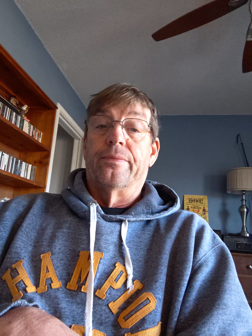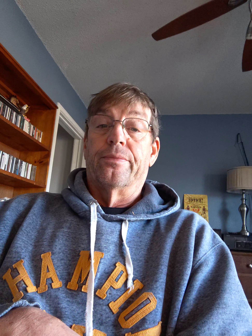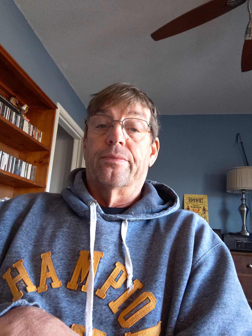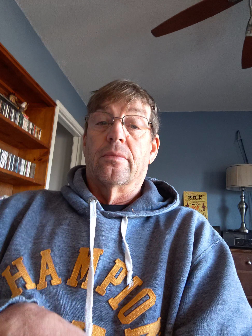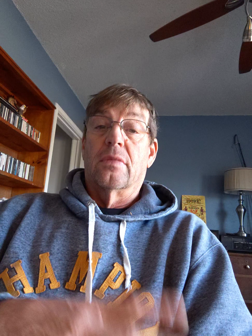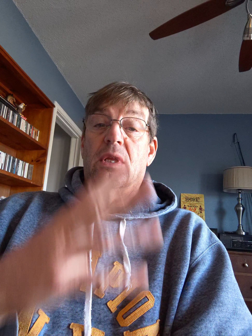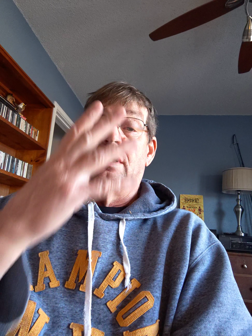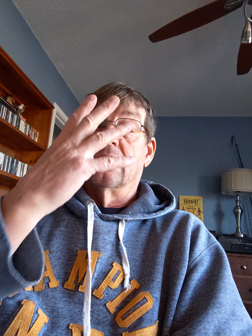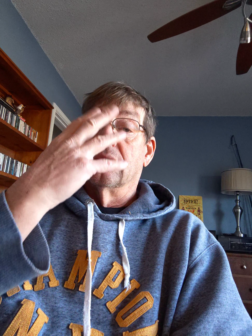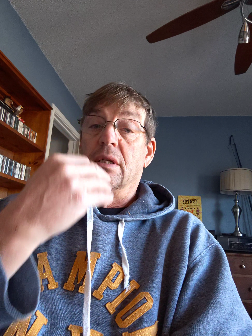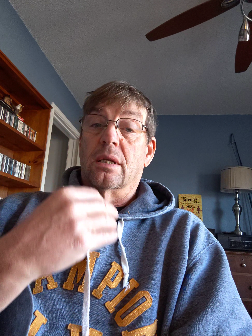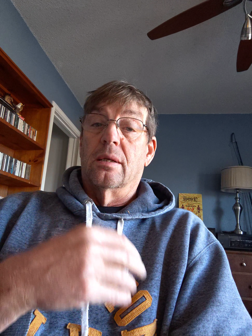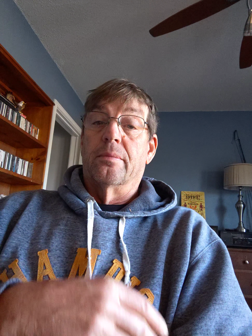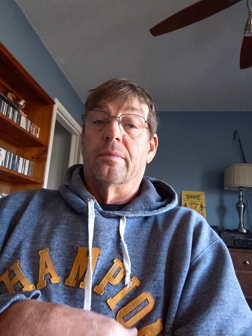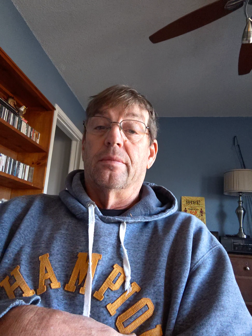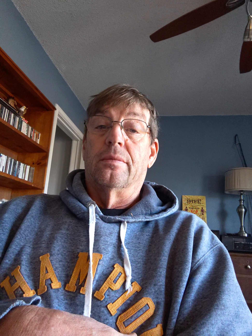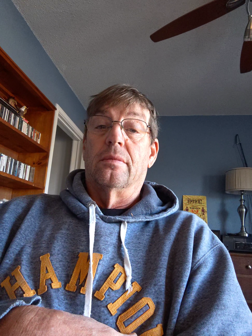sleep